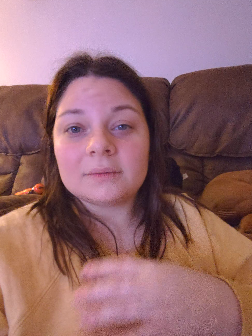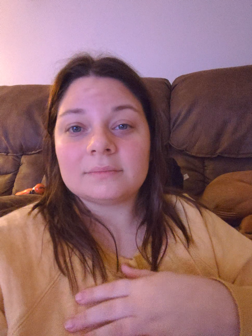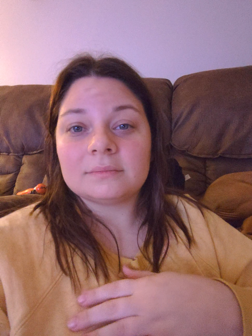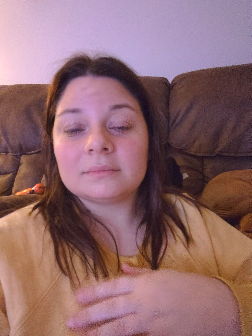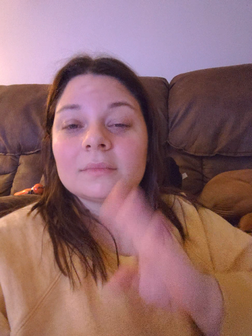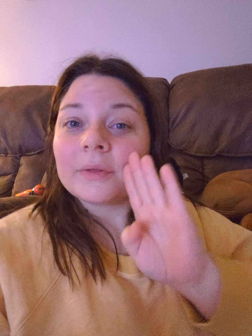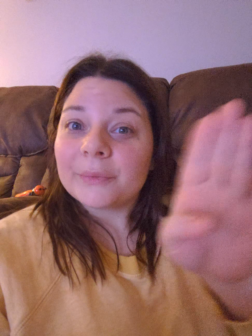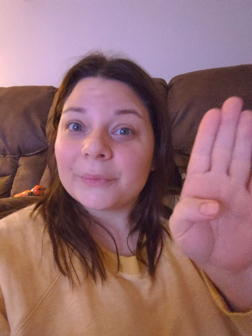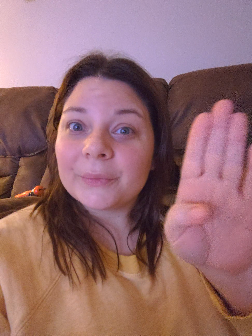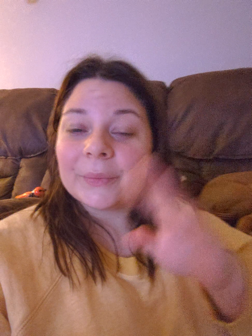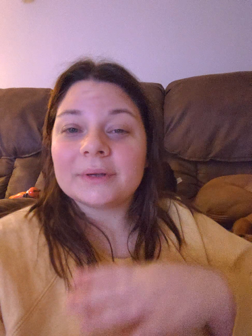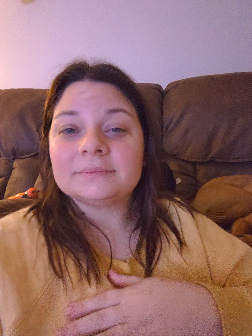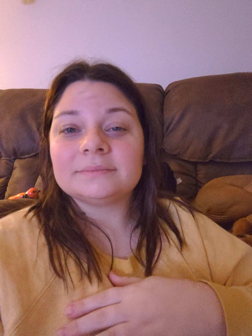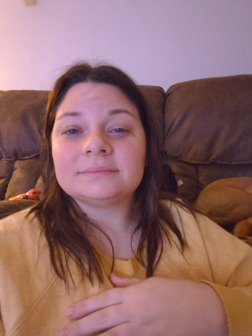hello